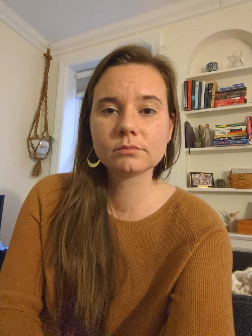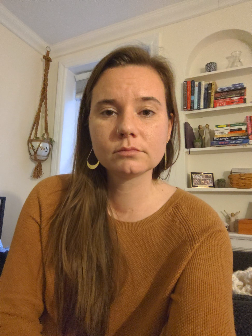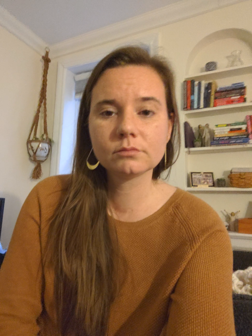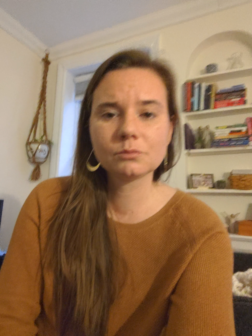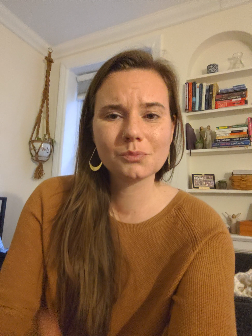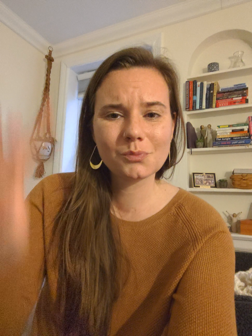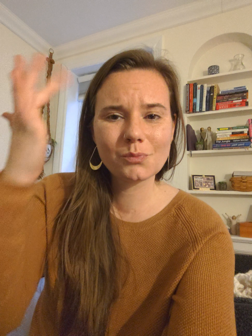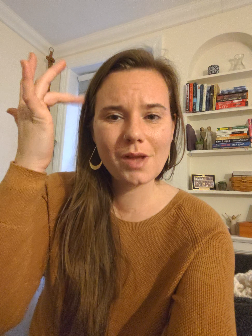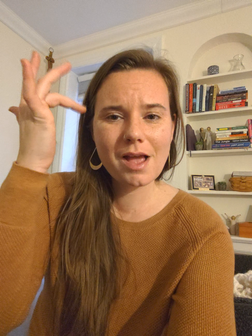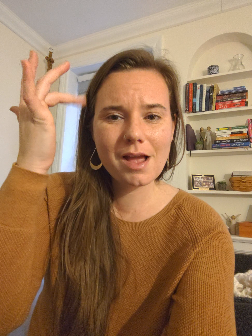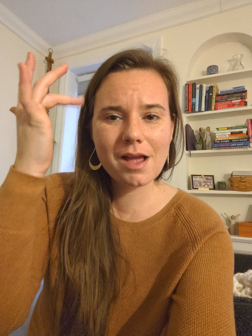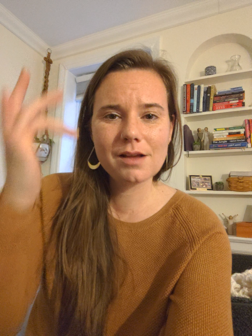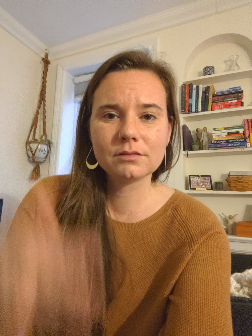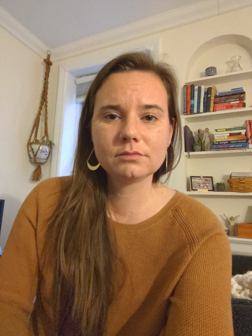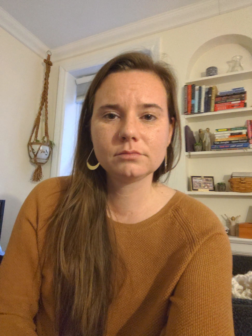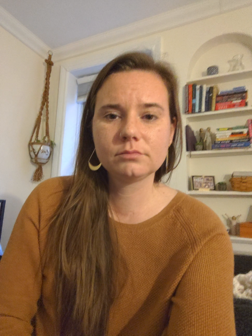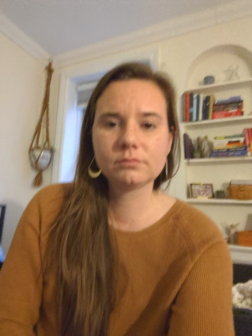why